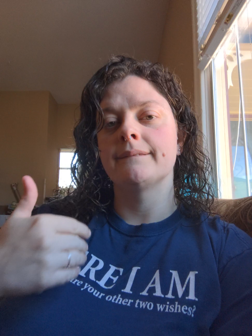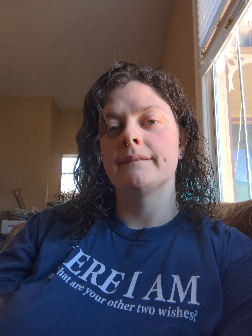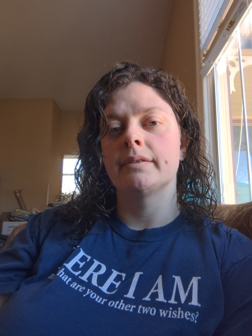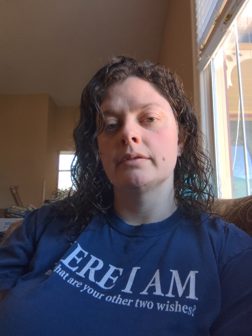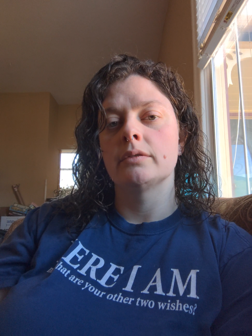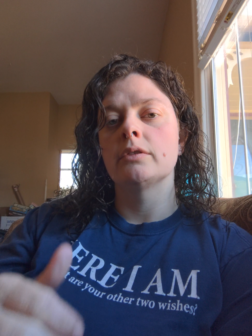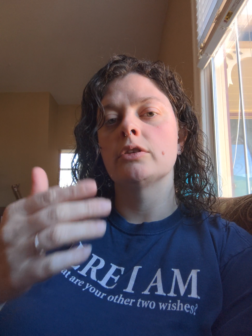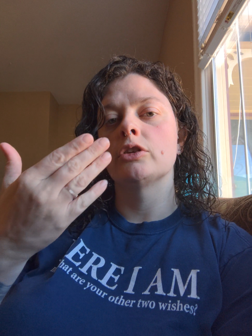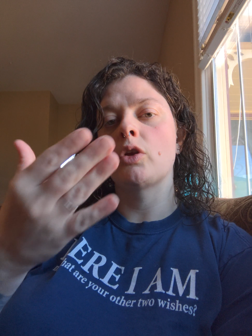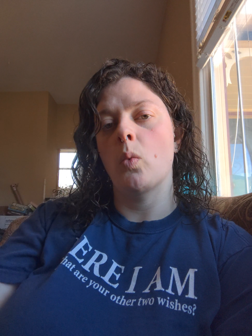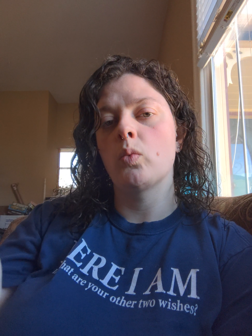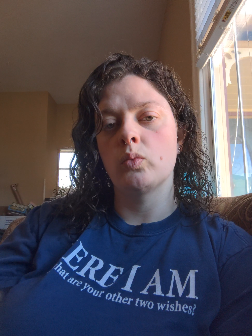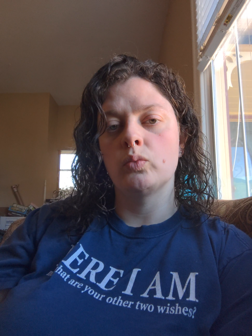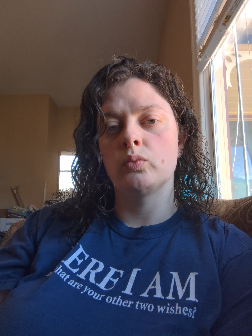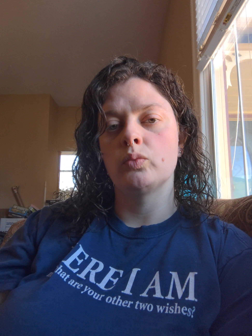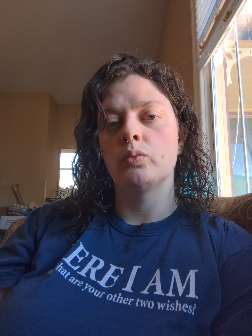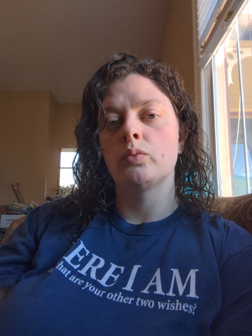go